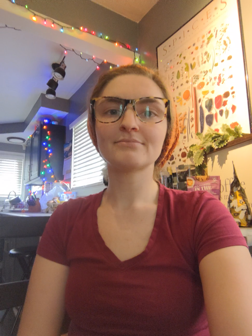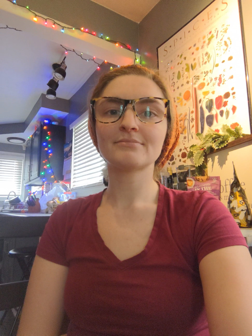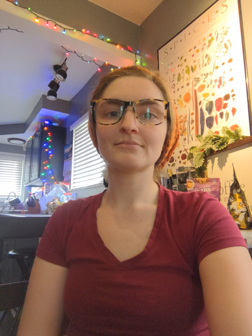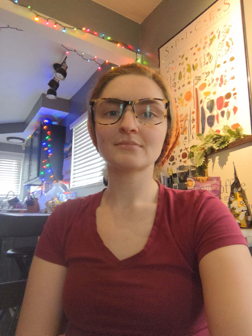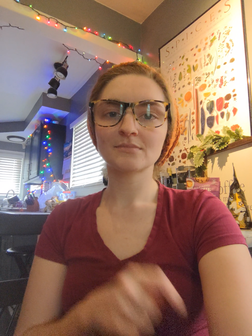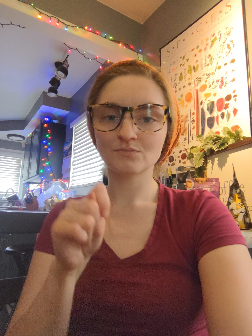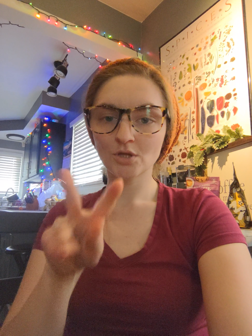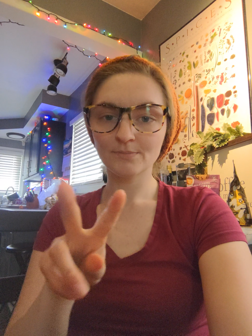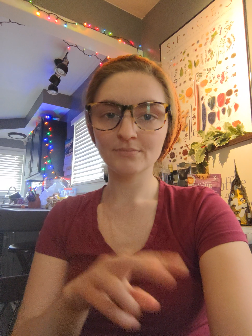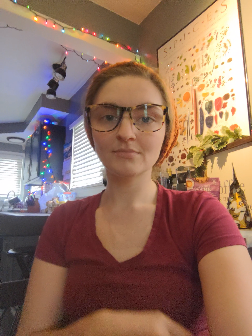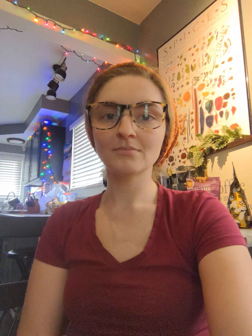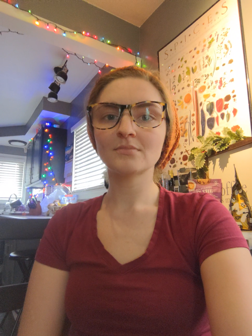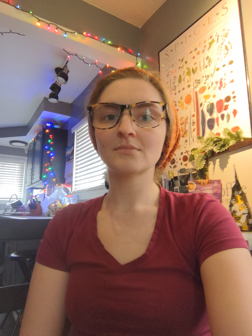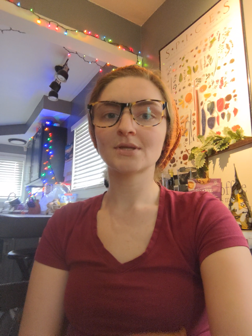TV